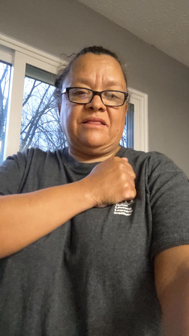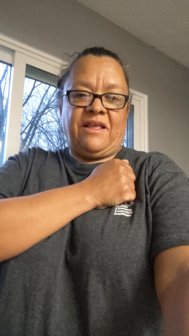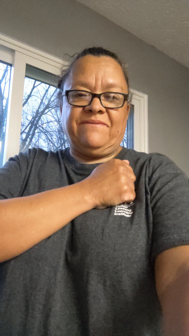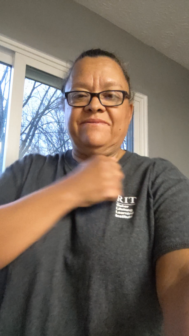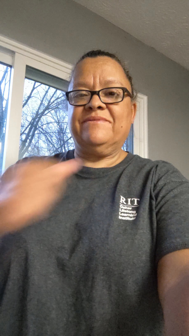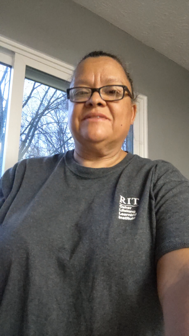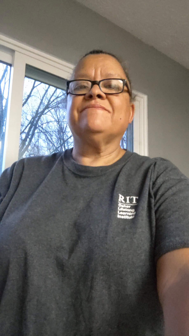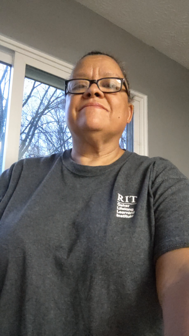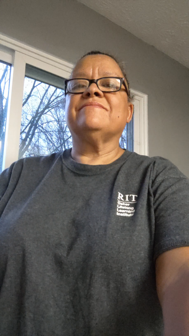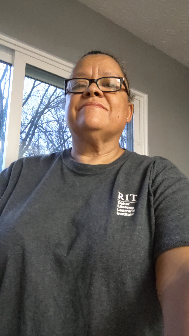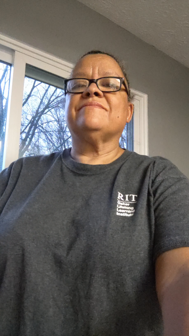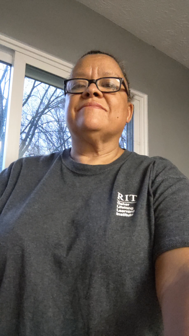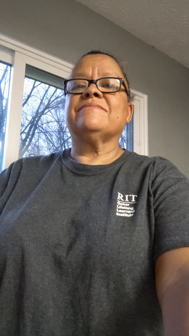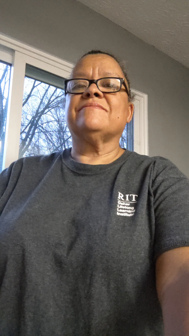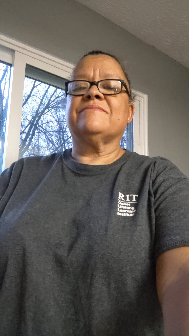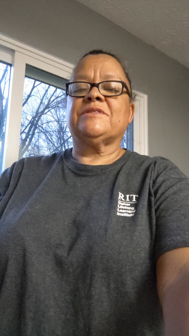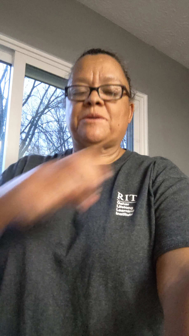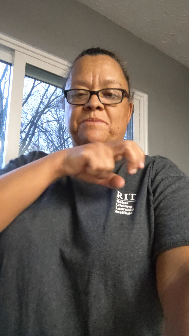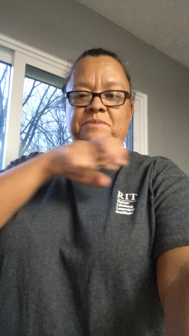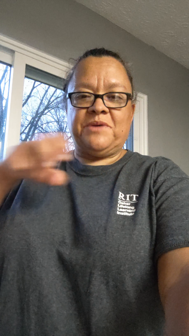porch